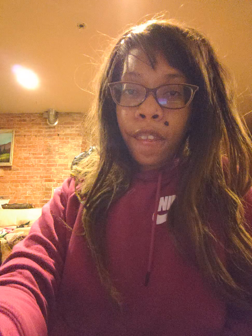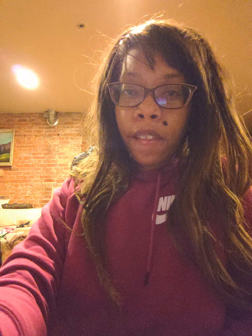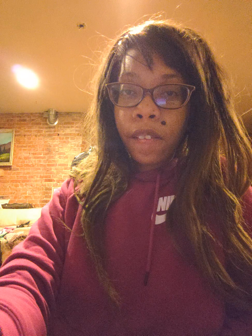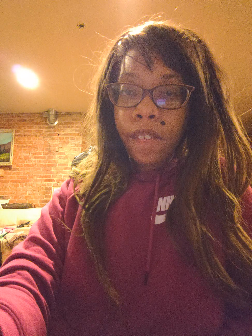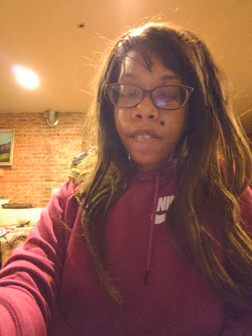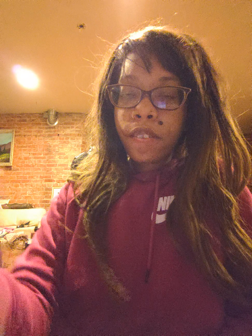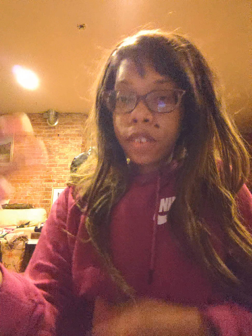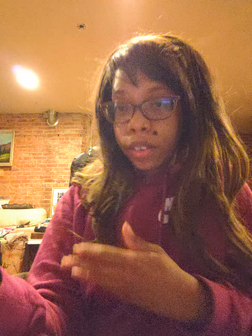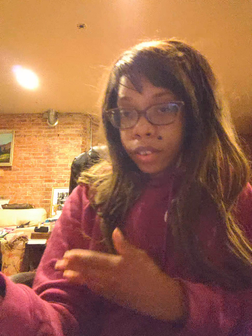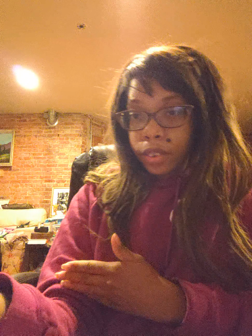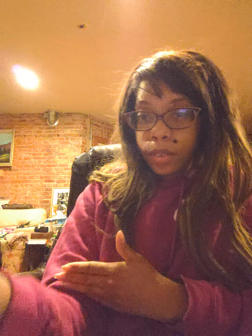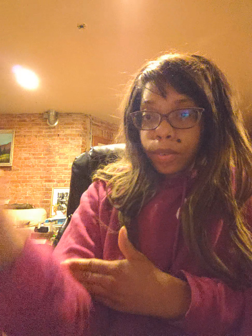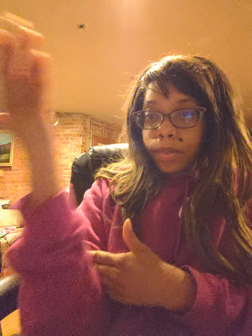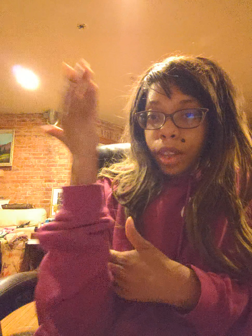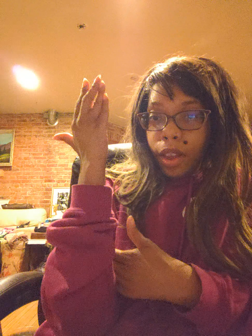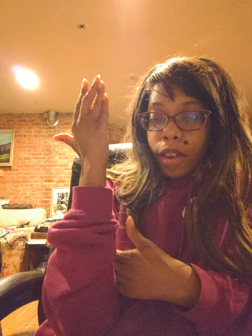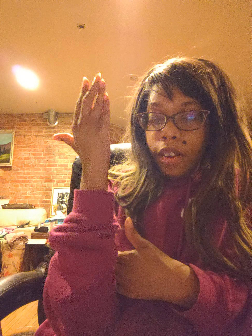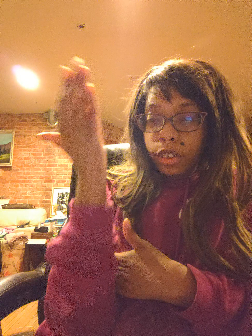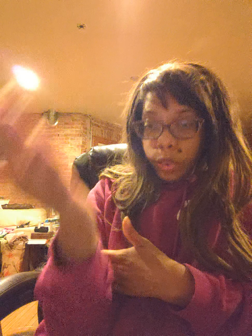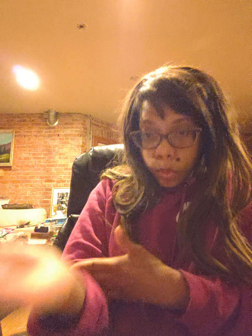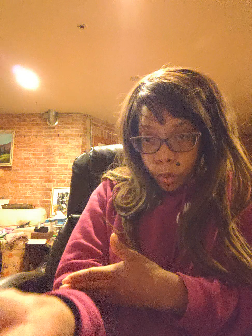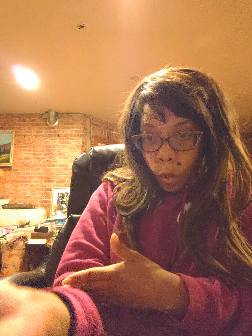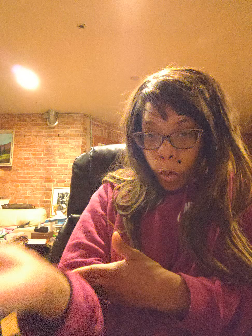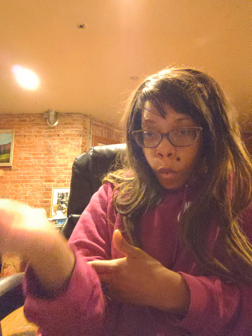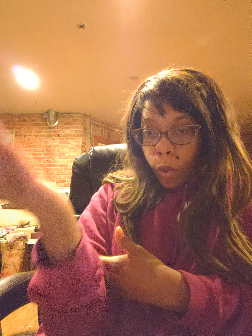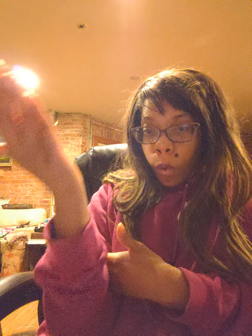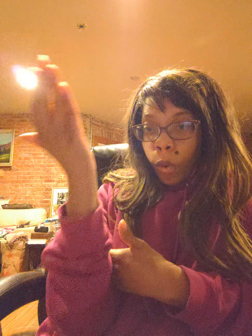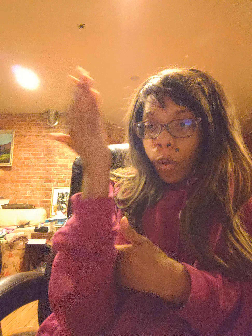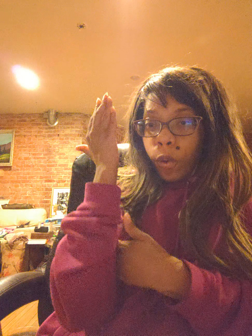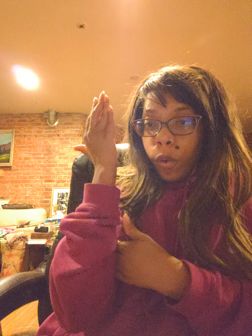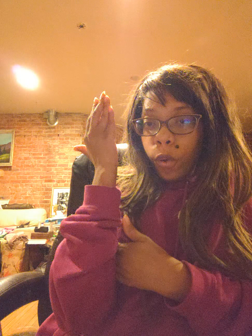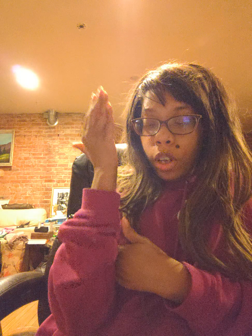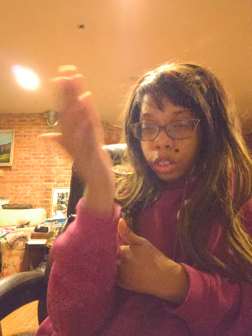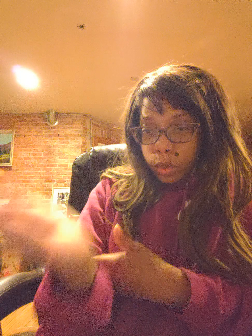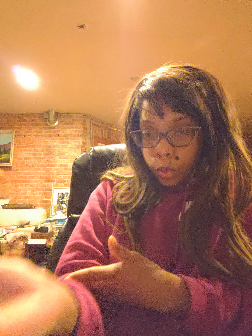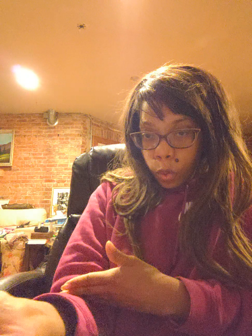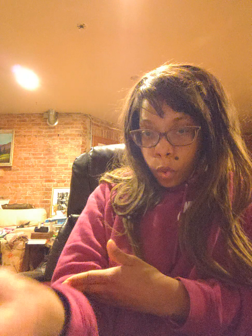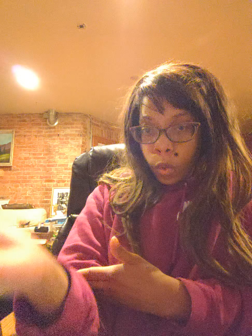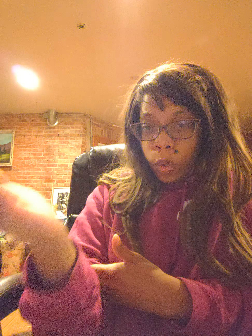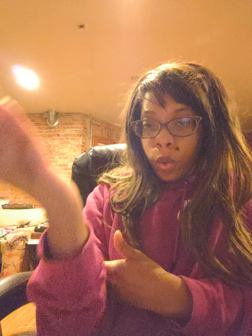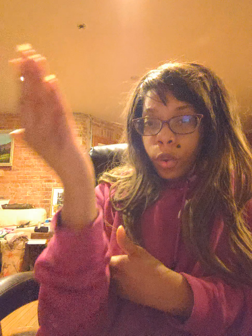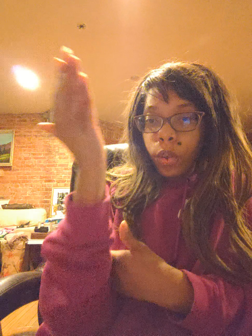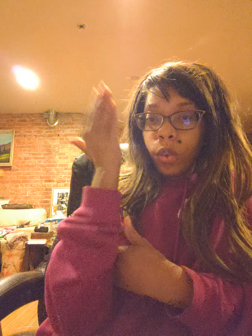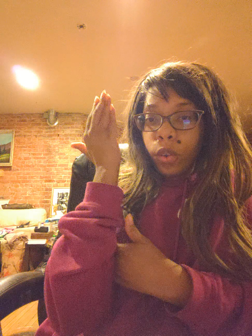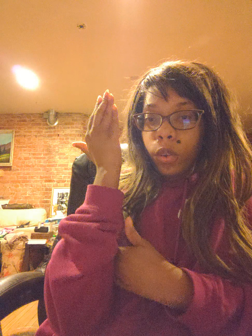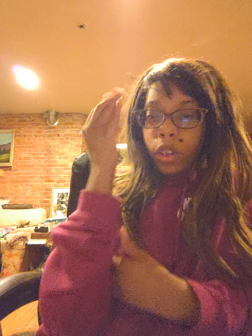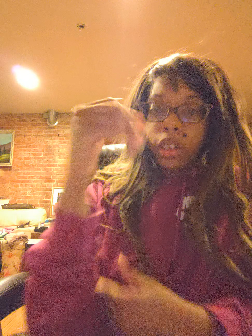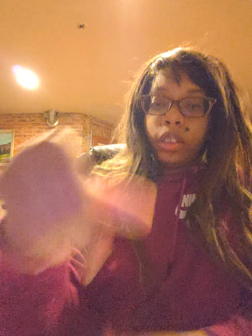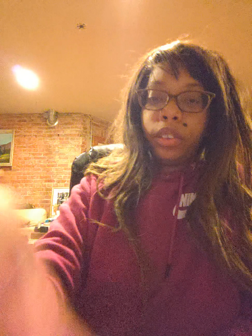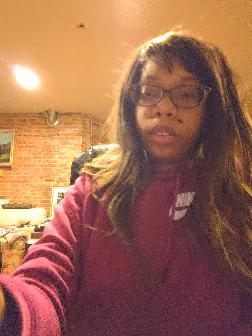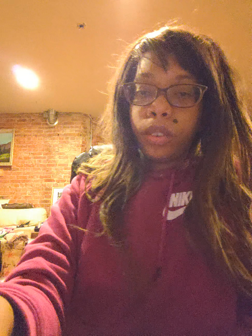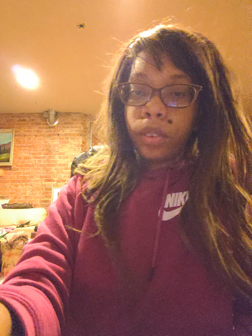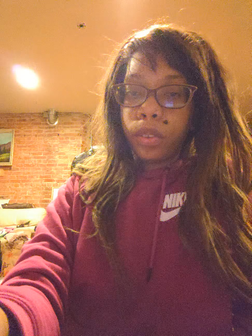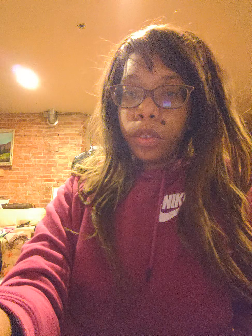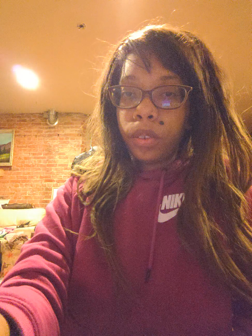morning